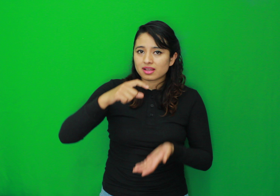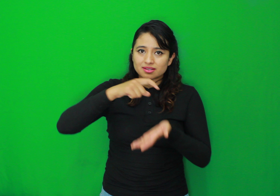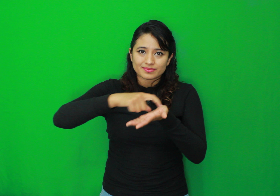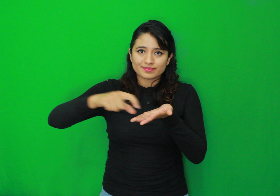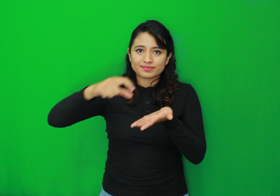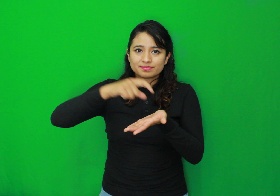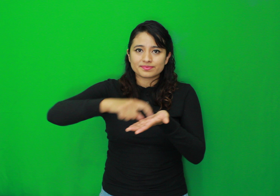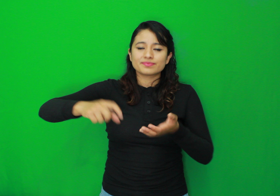comprar